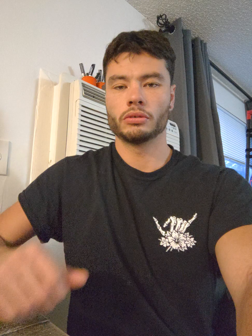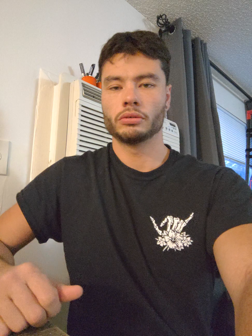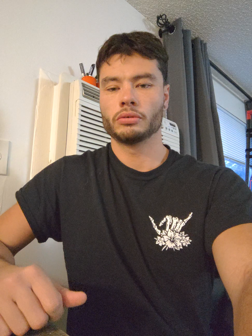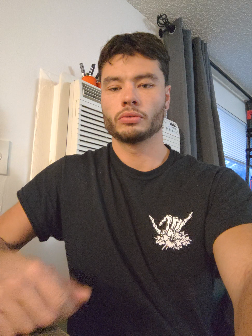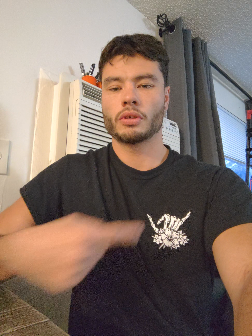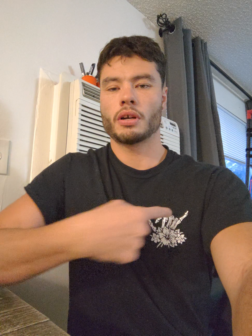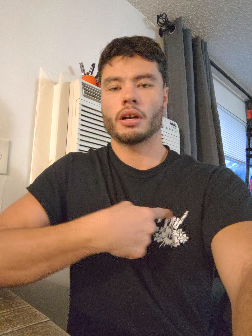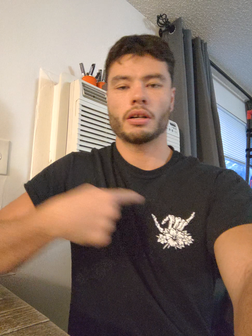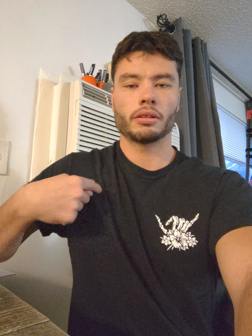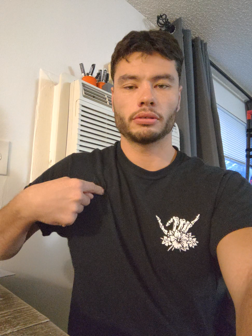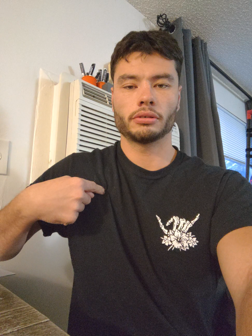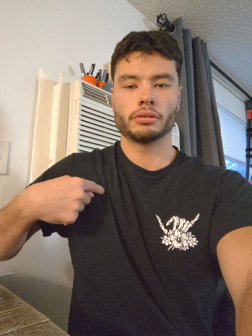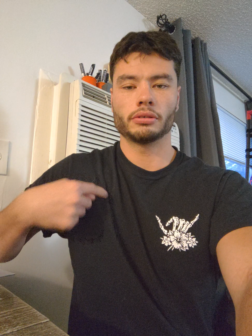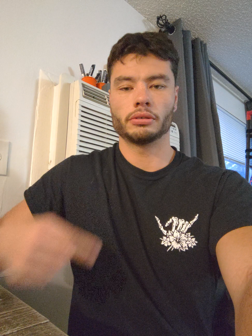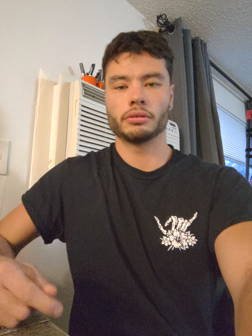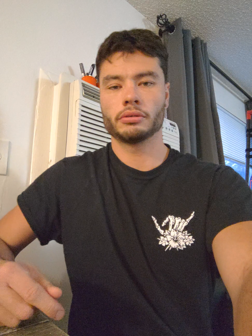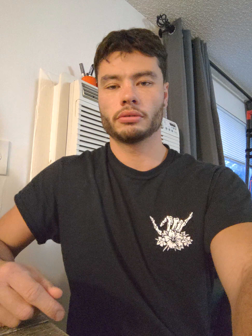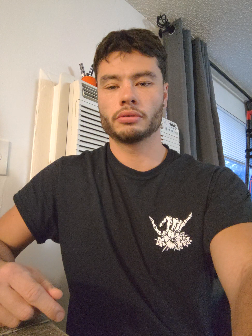we